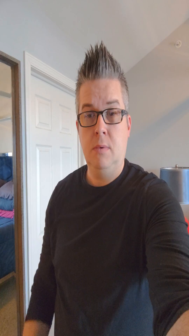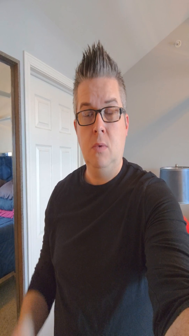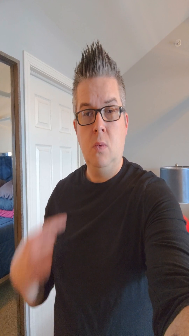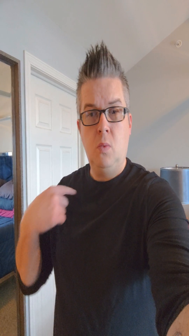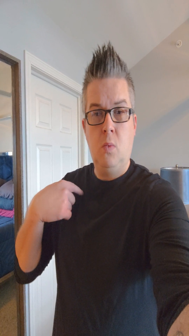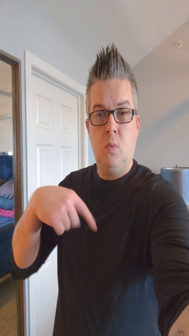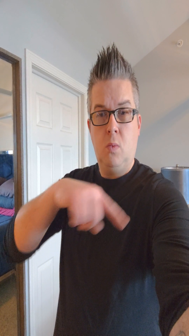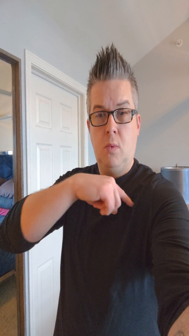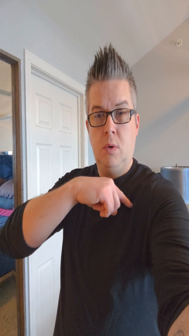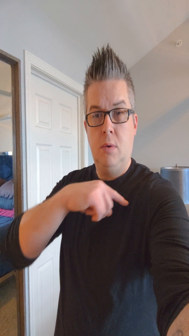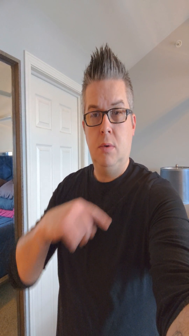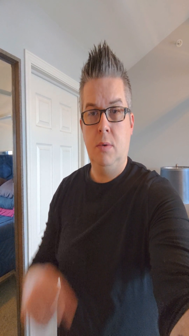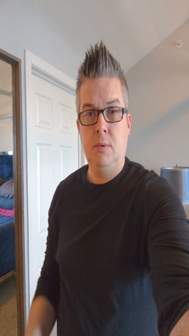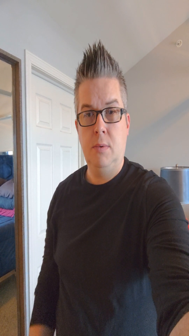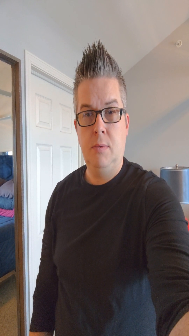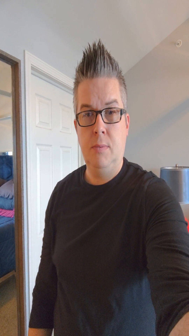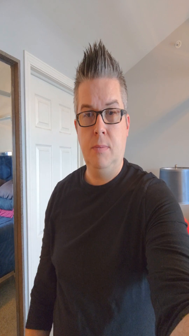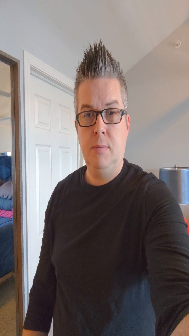we